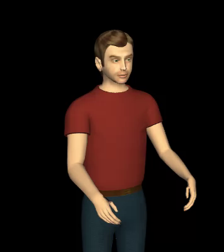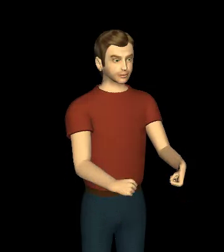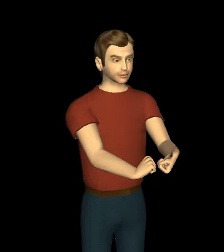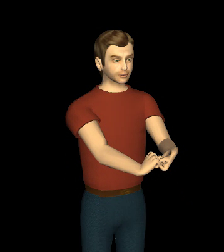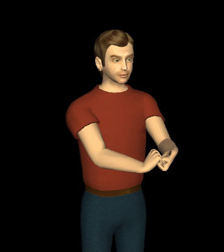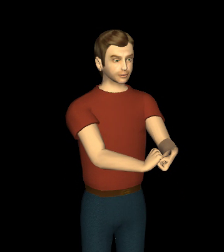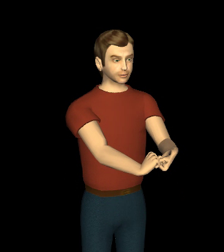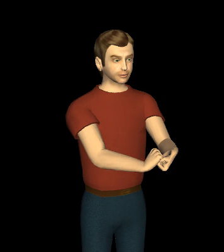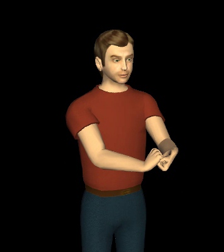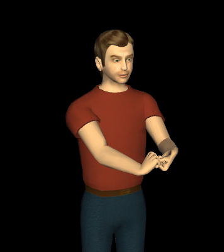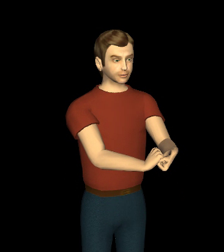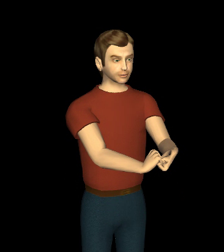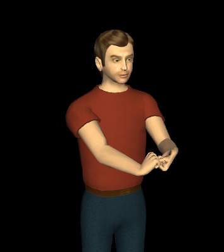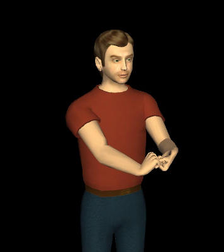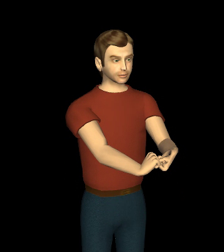يغسل